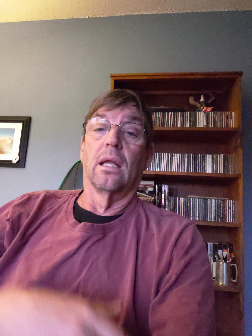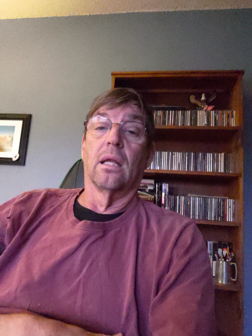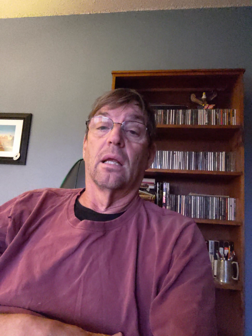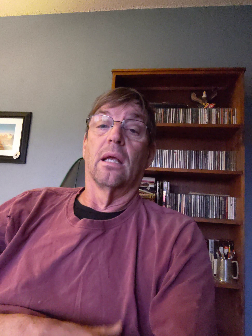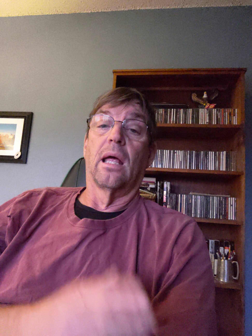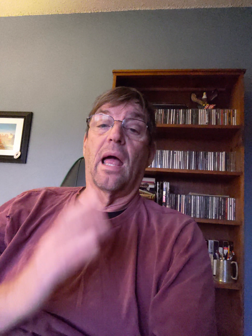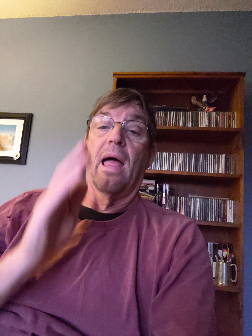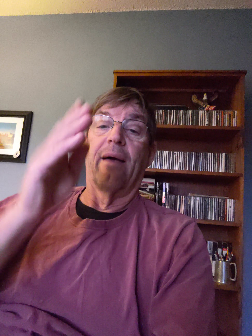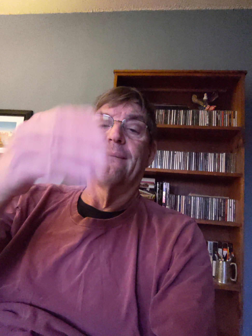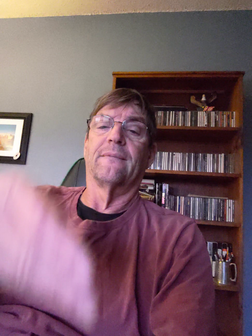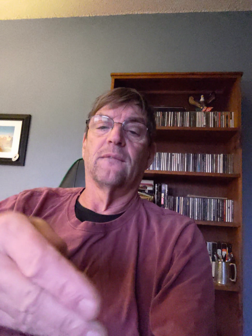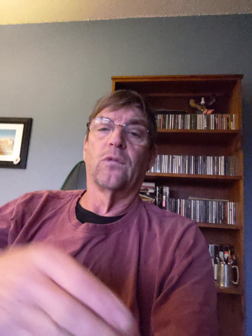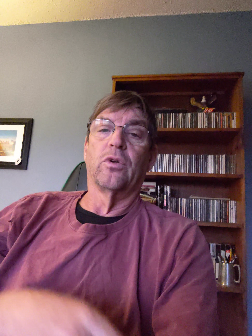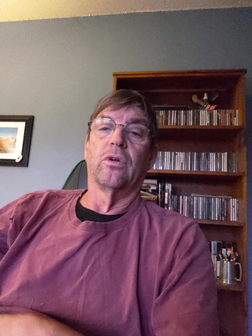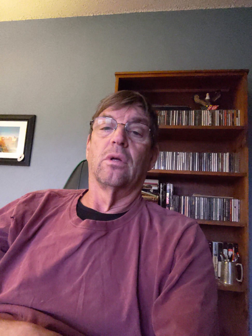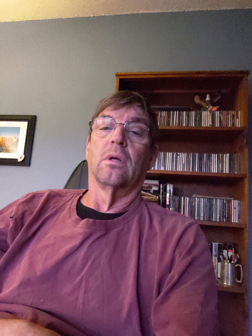after